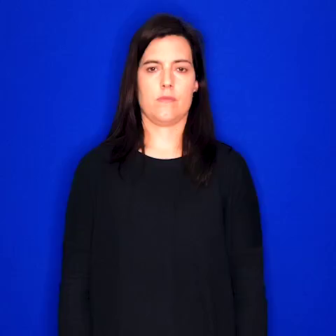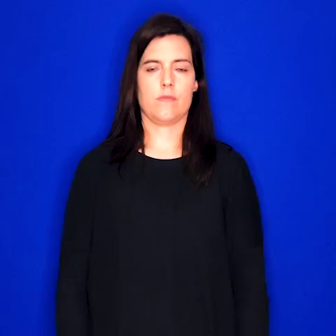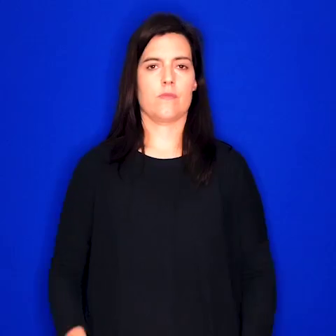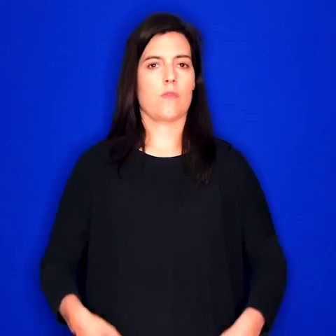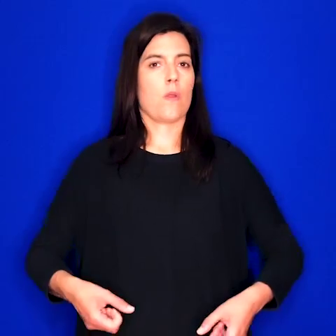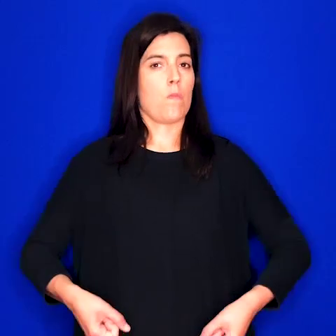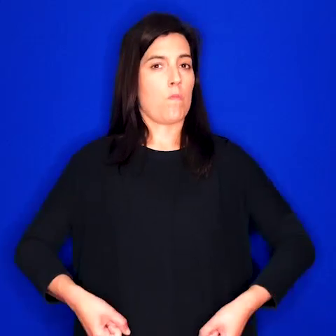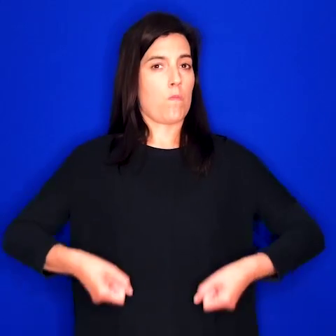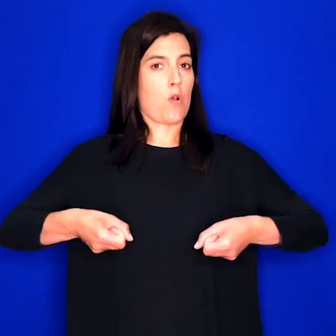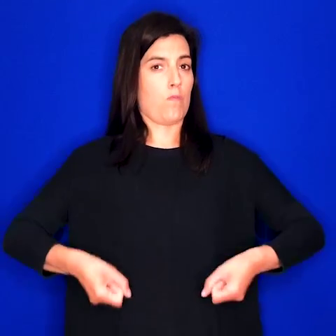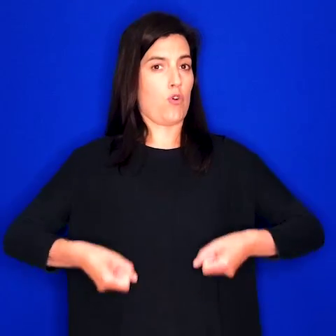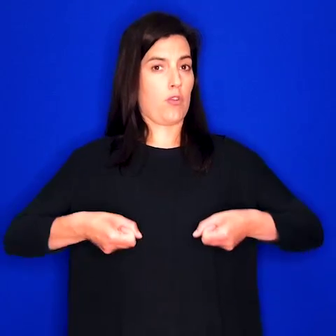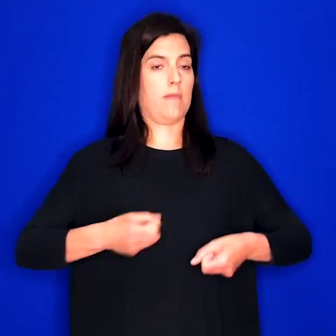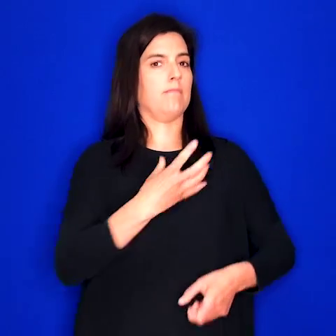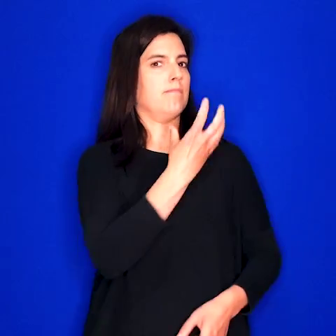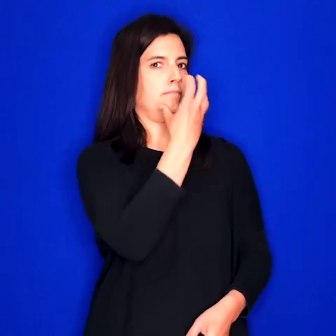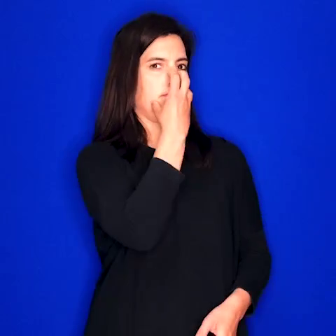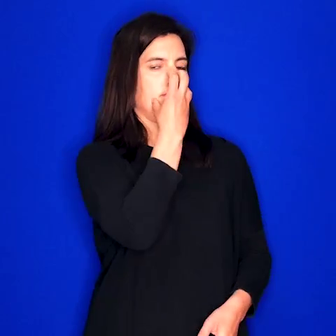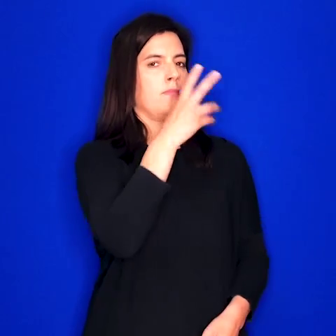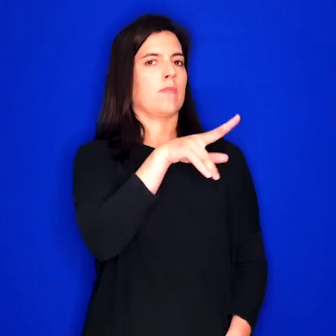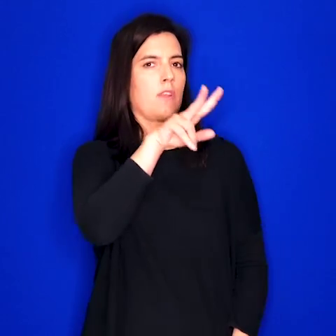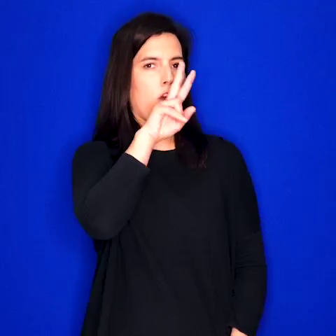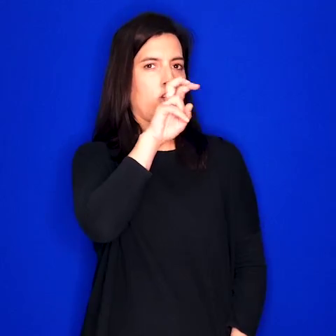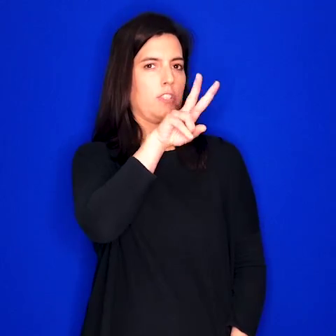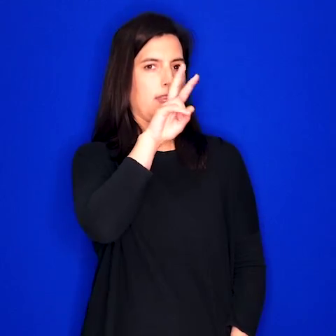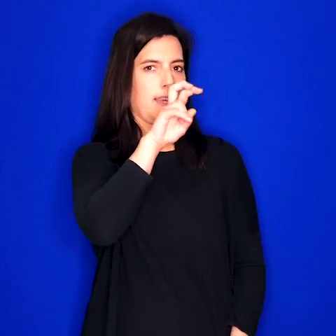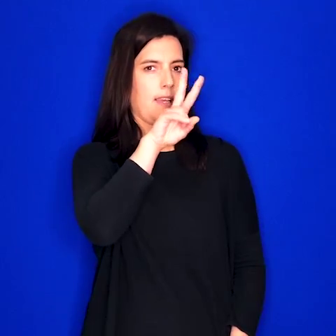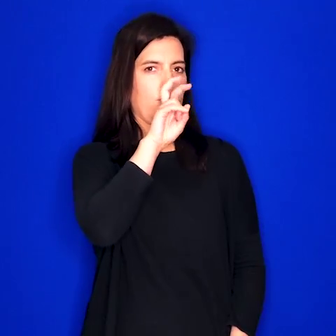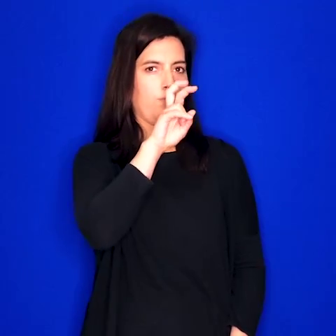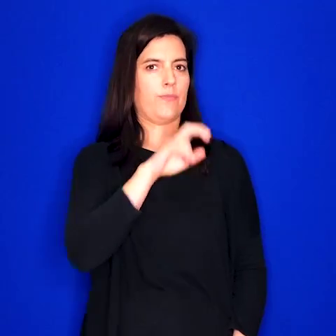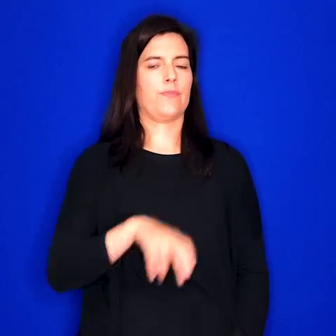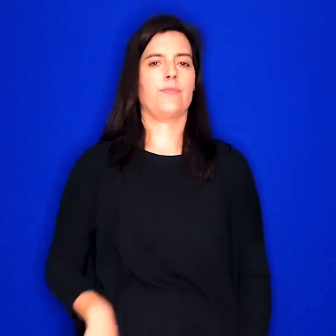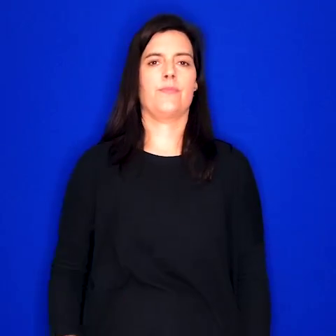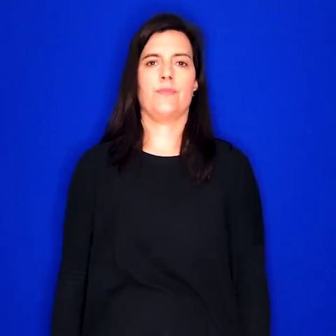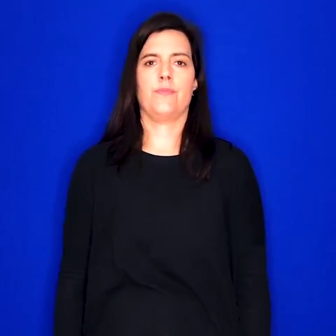bombona mascara respirar